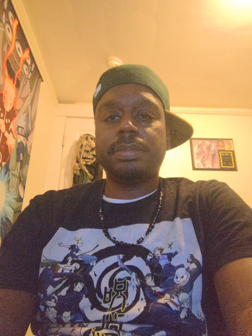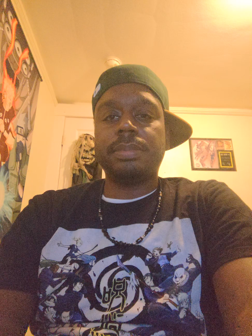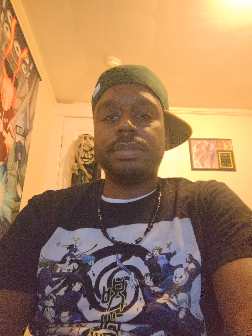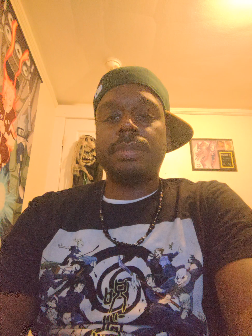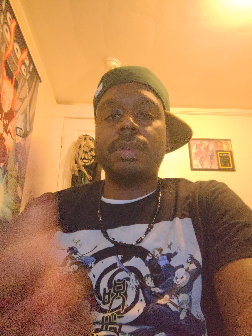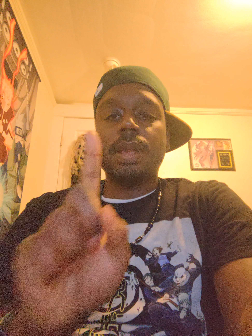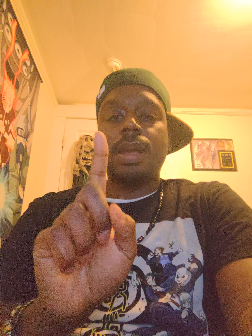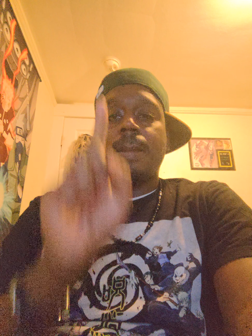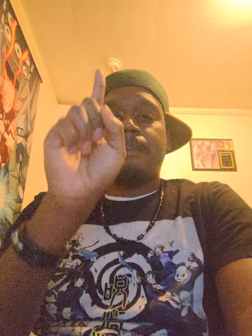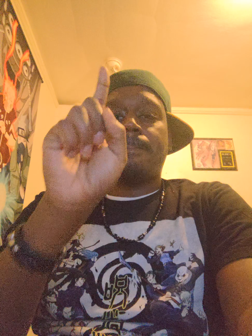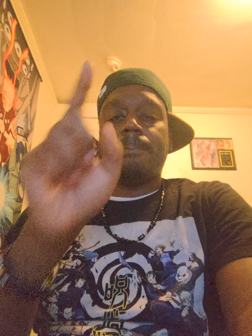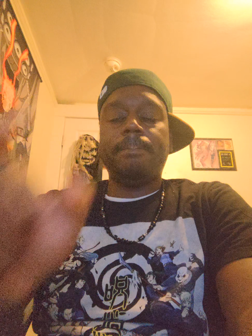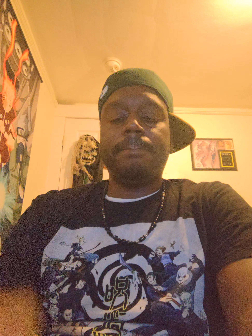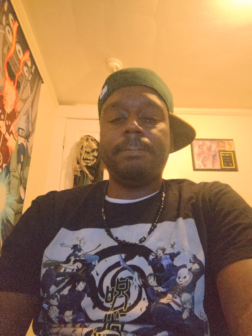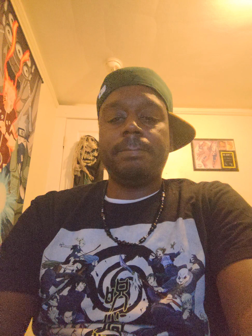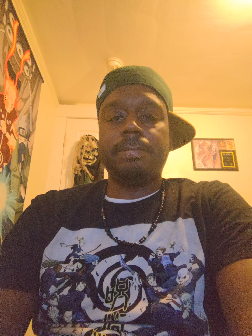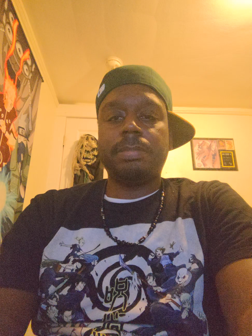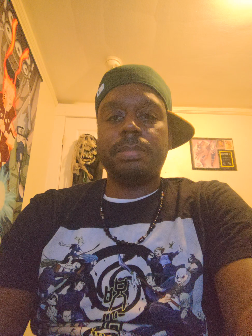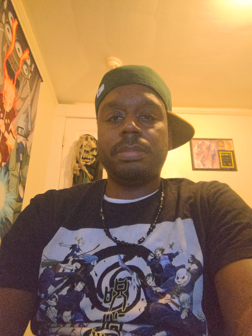up